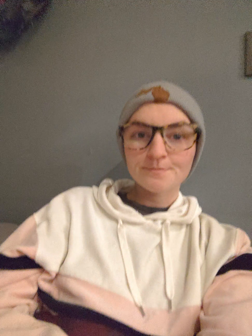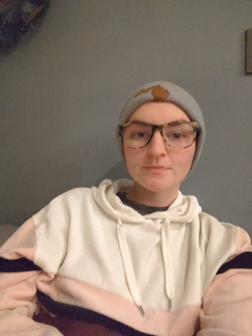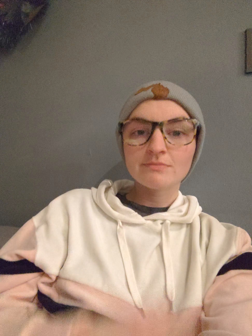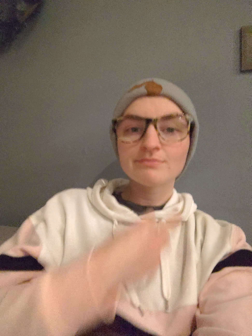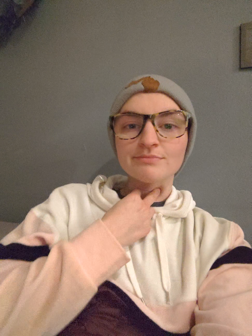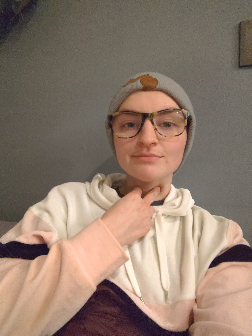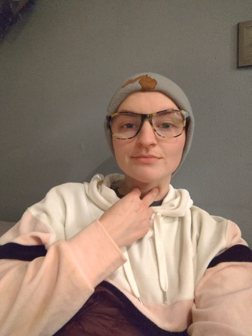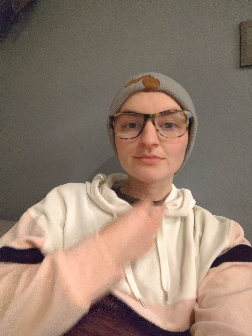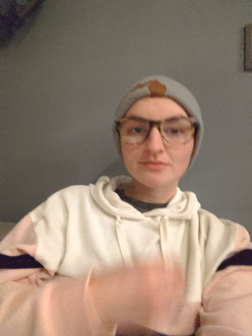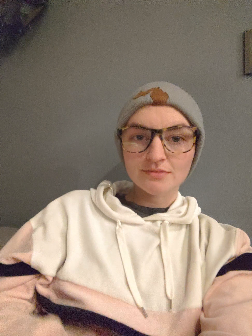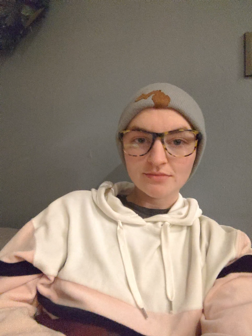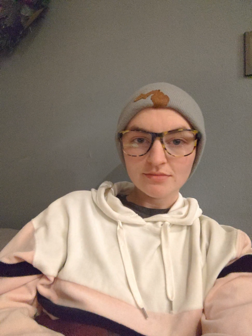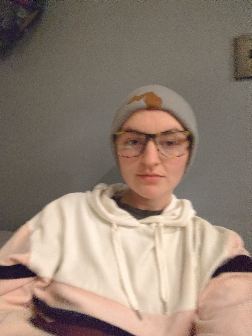stuck